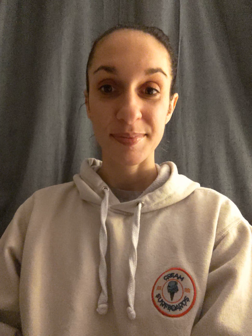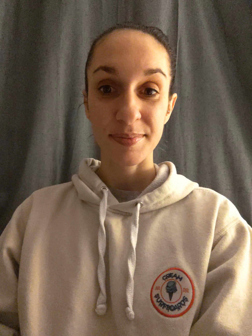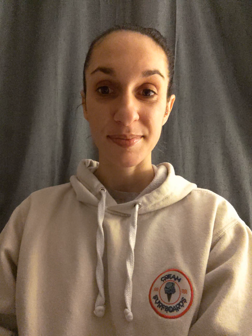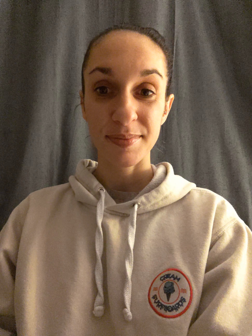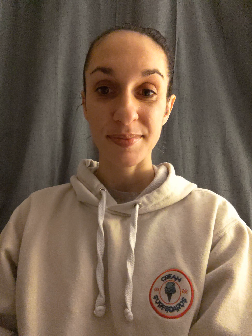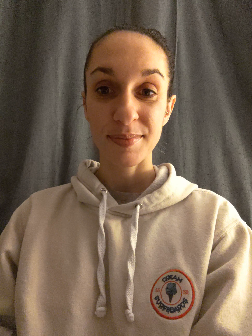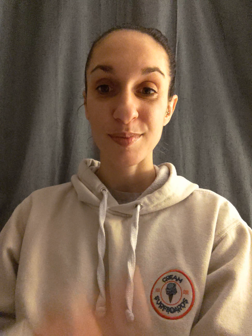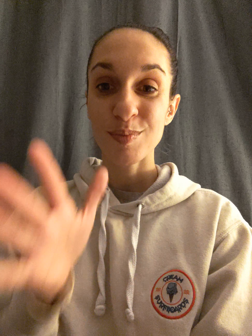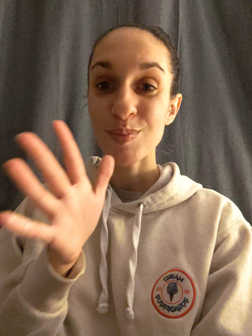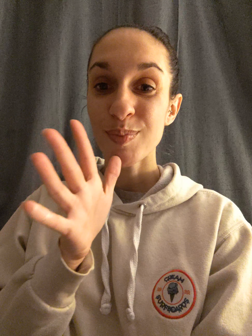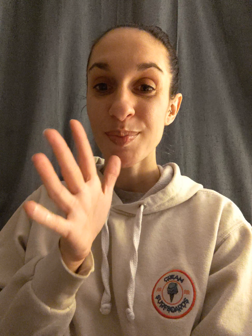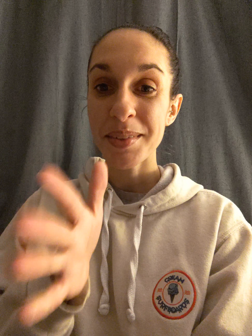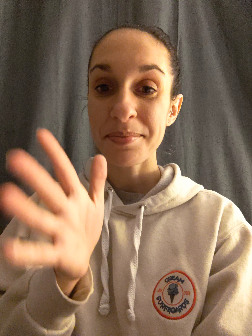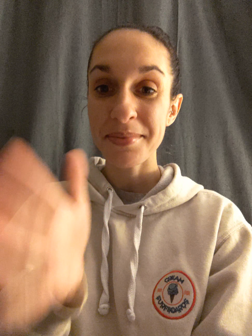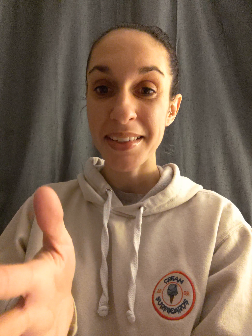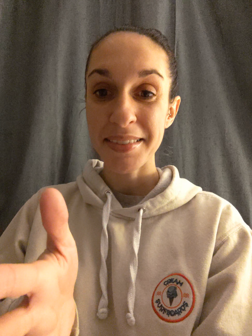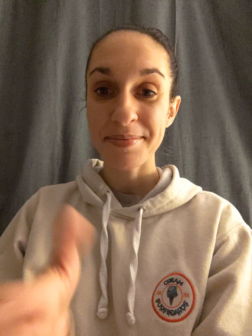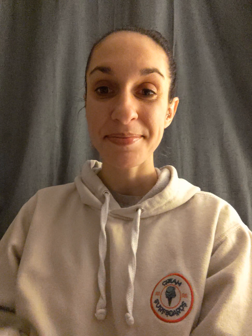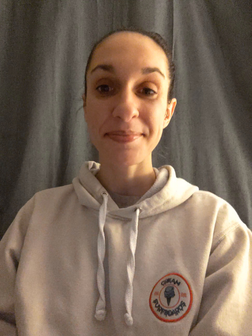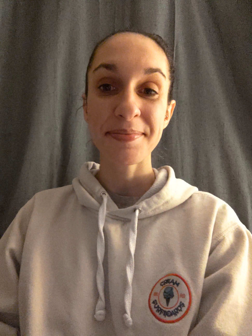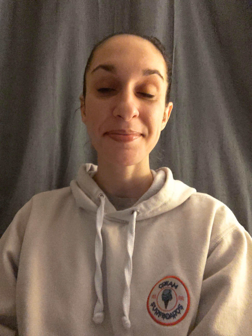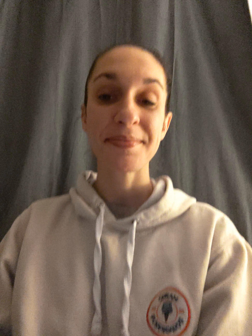grandma